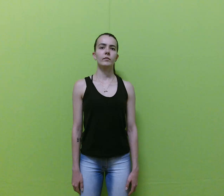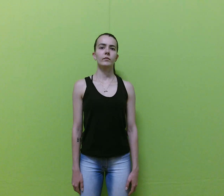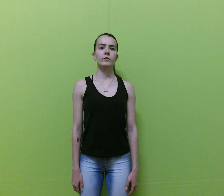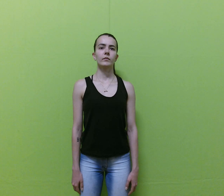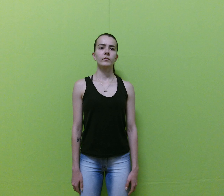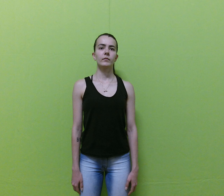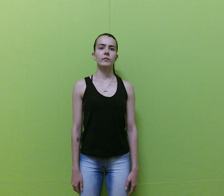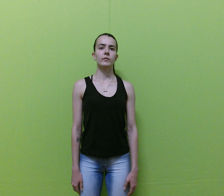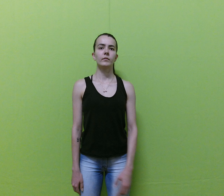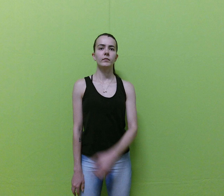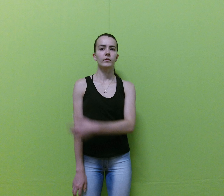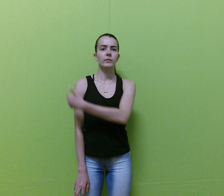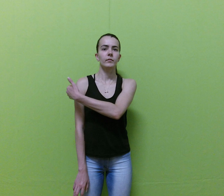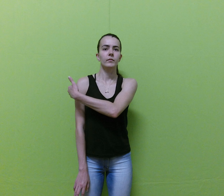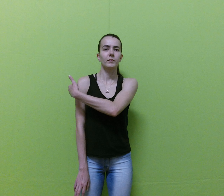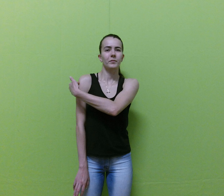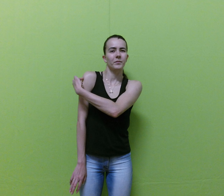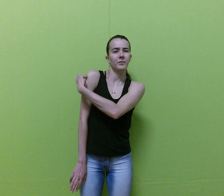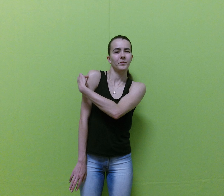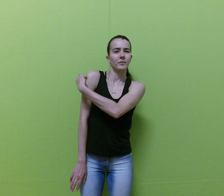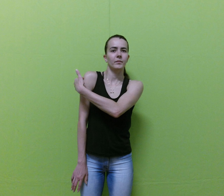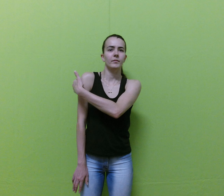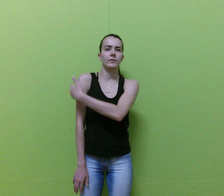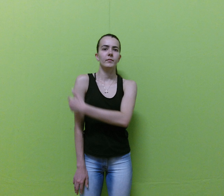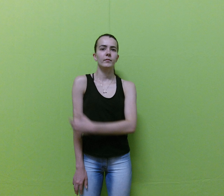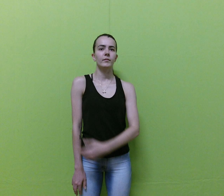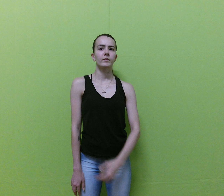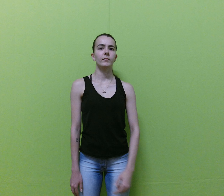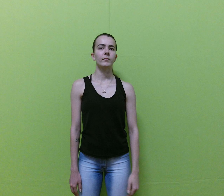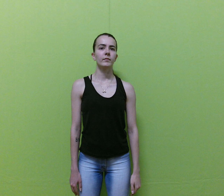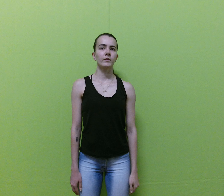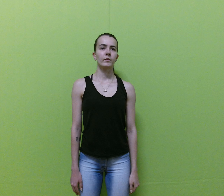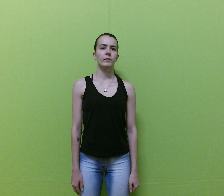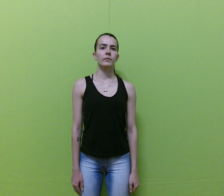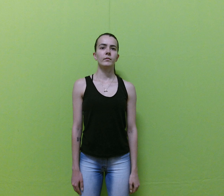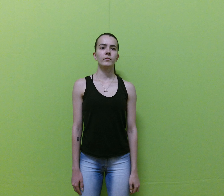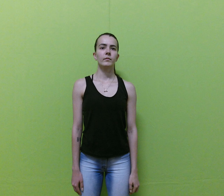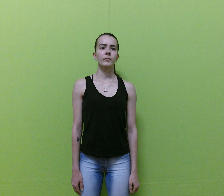vacina